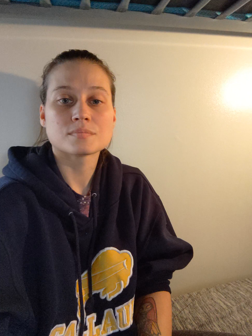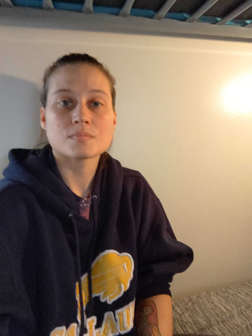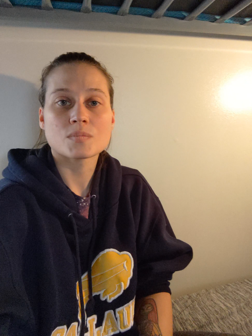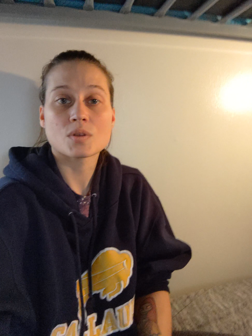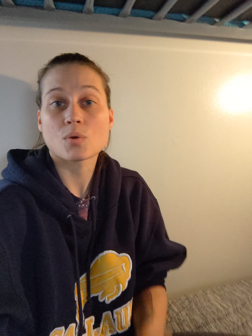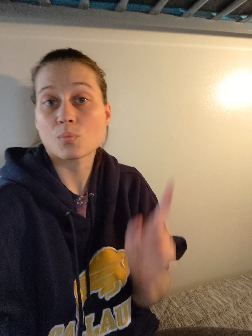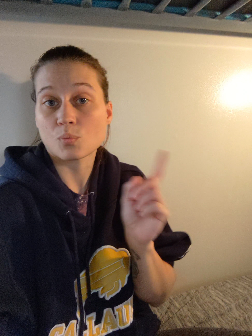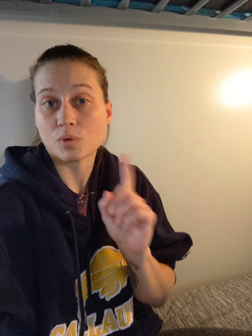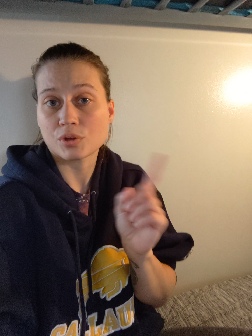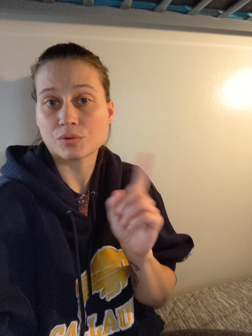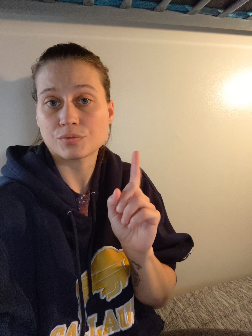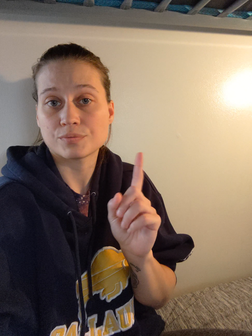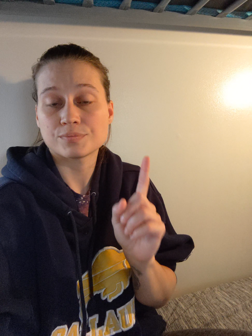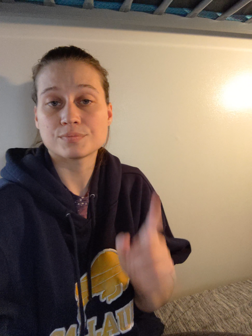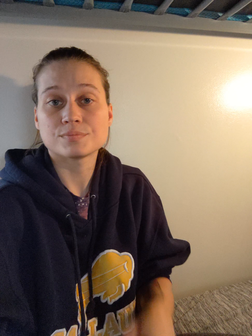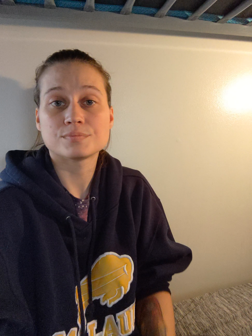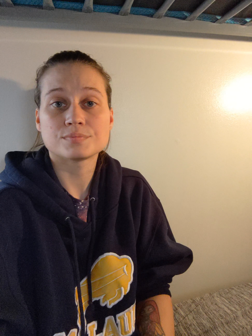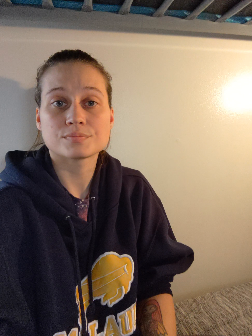where